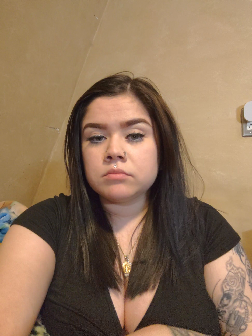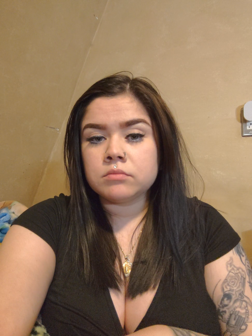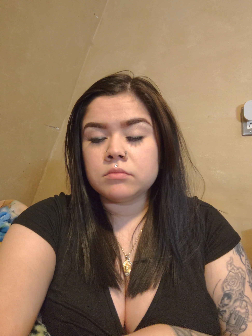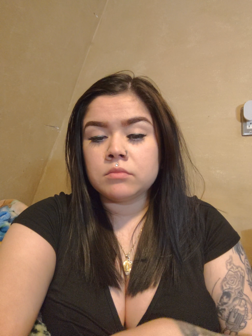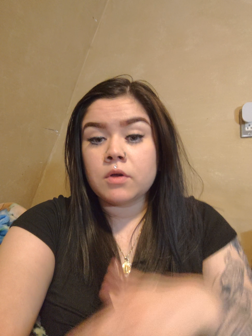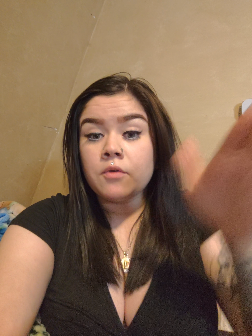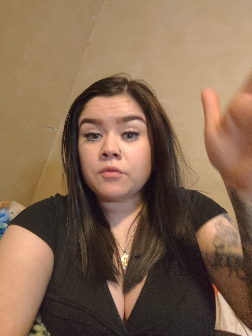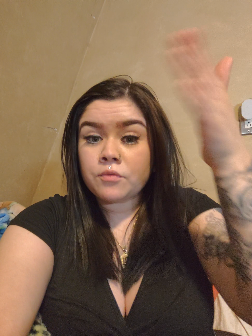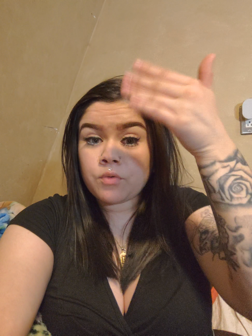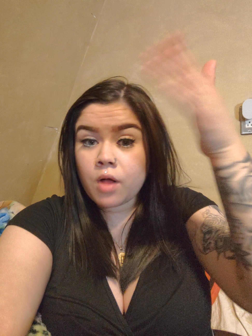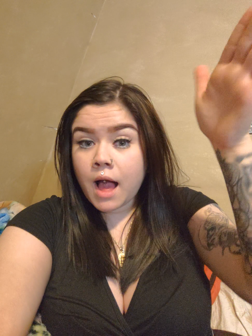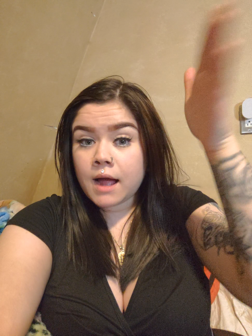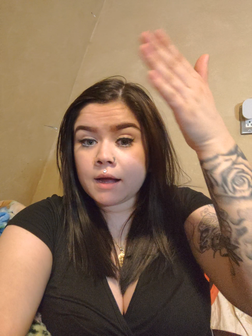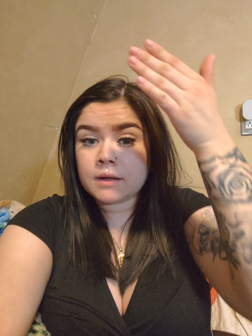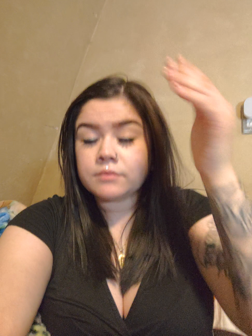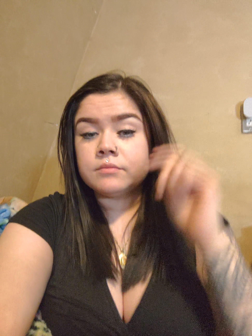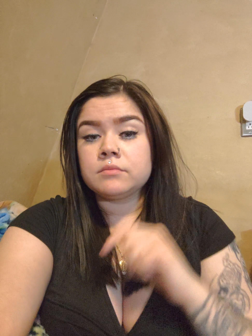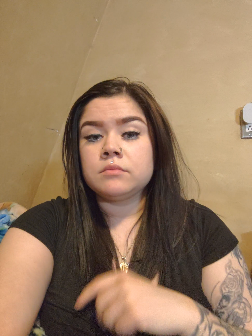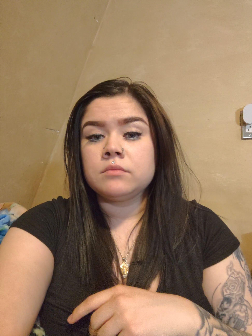flag